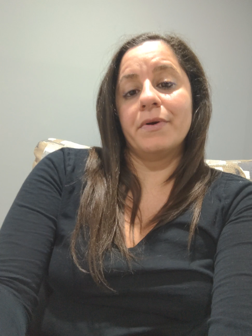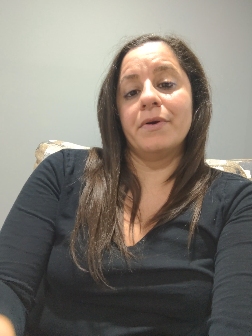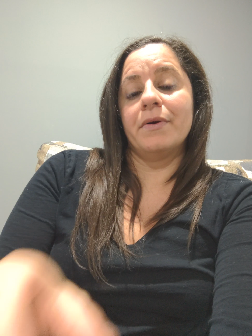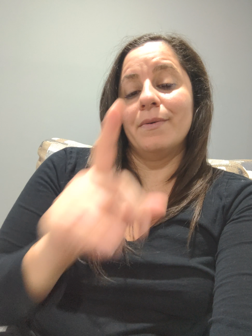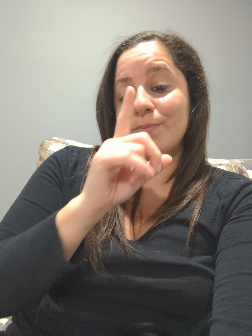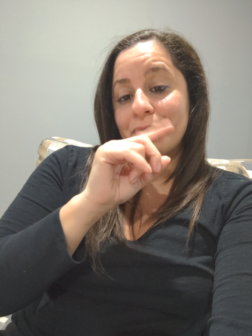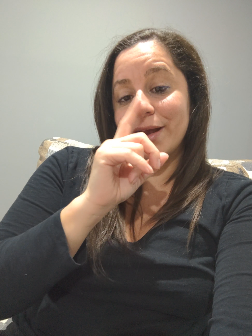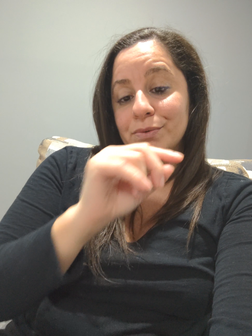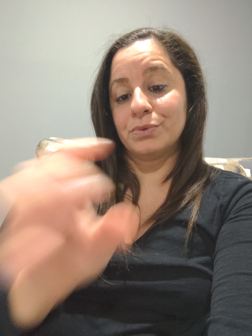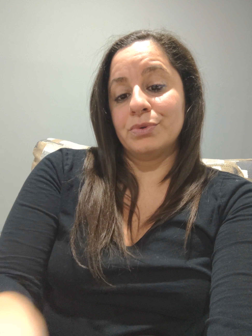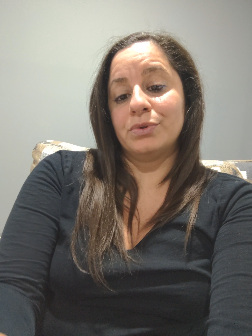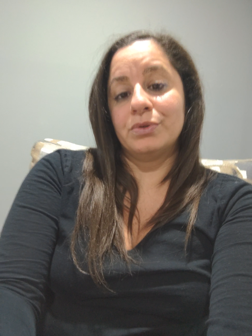mouse